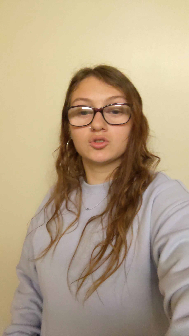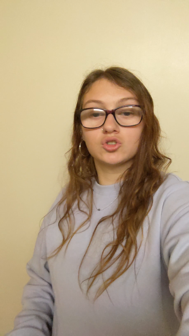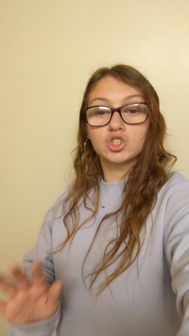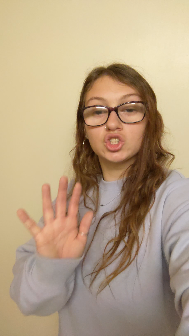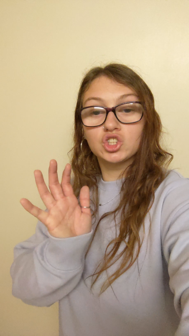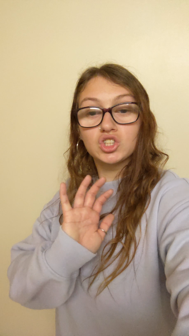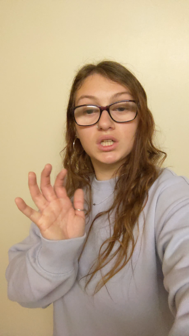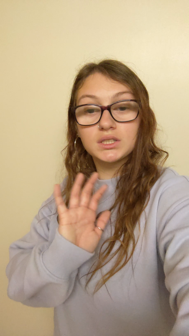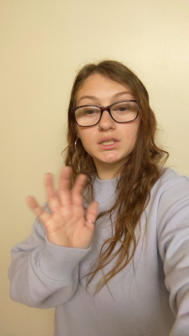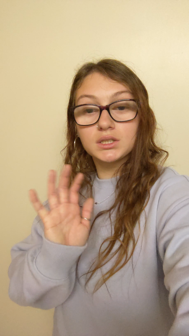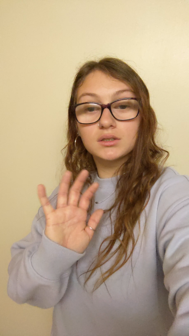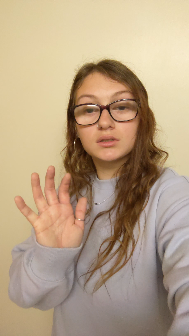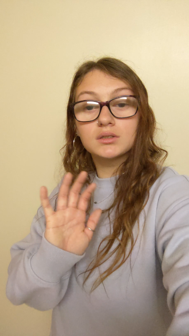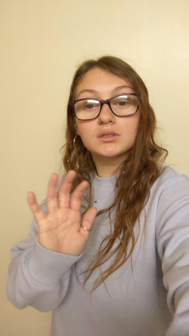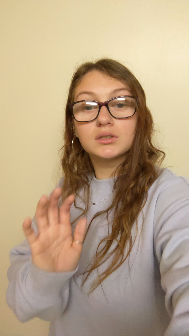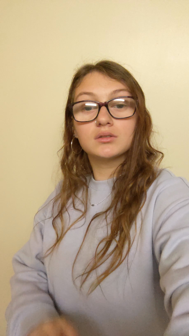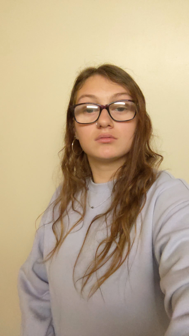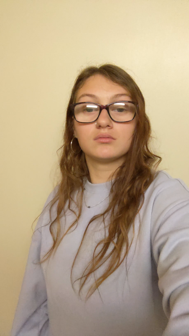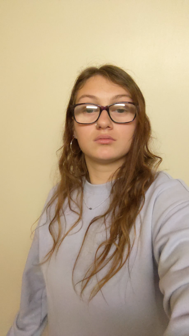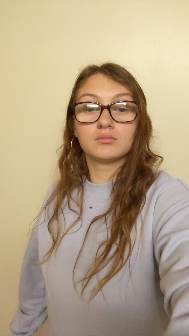cheese